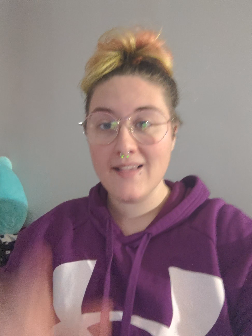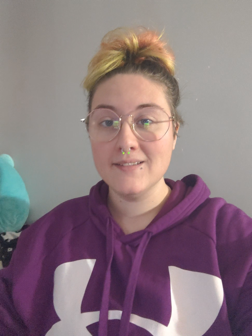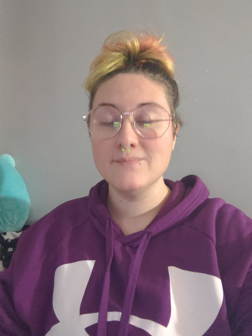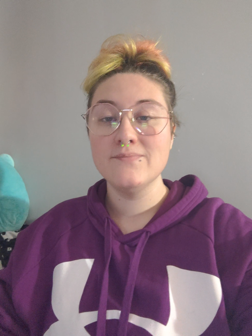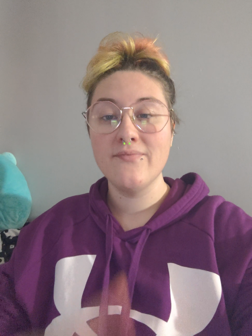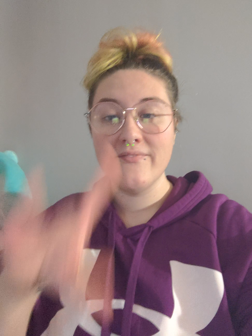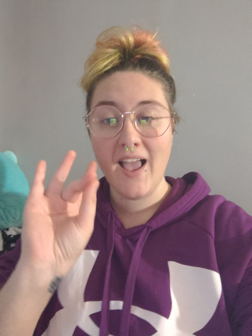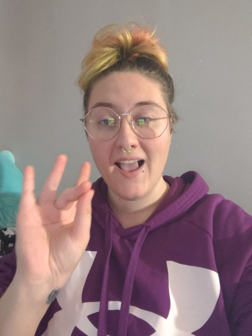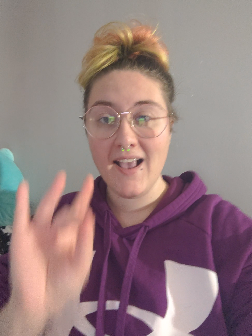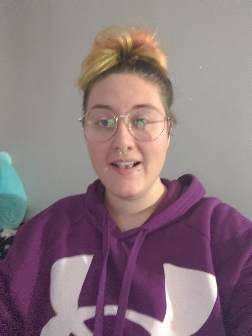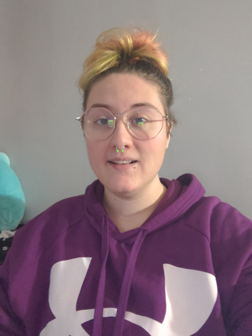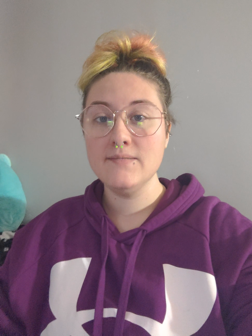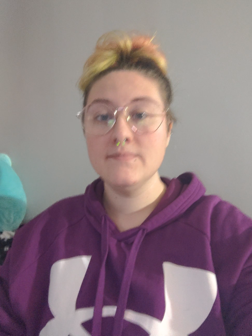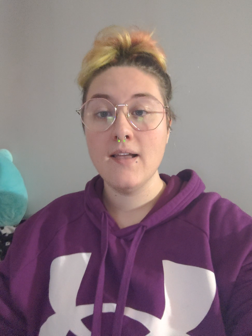find